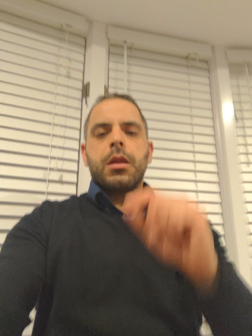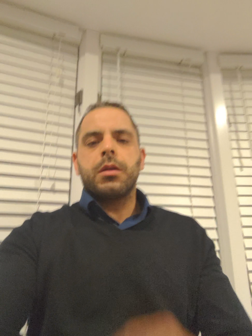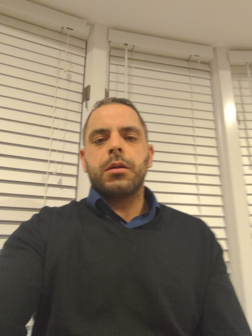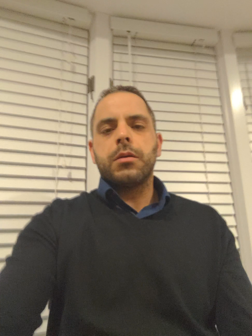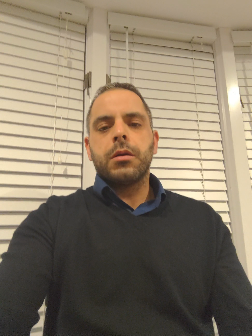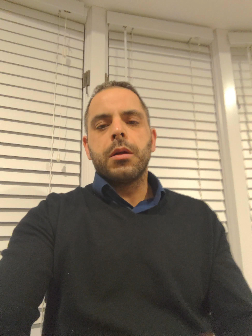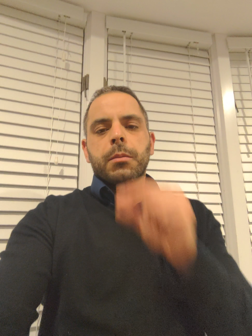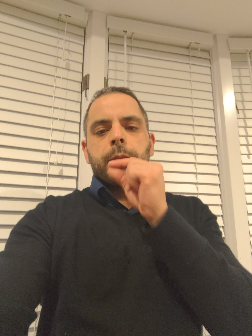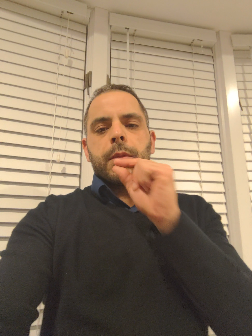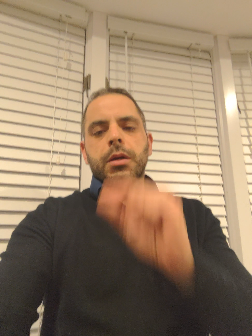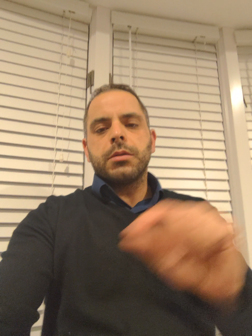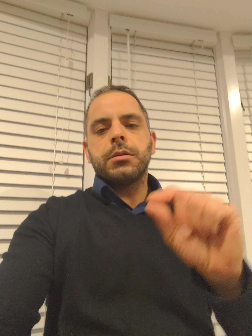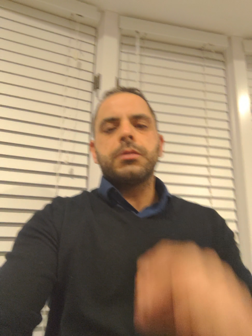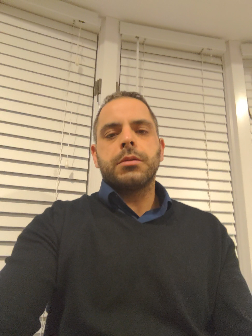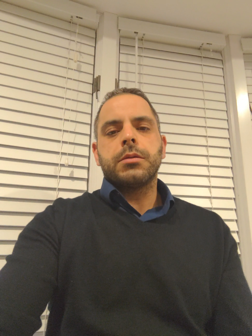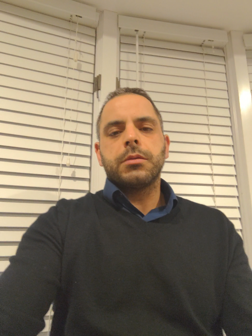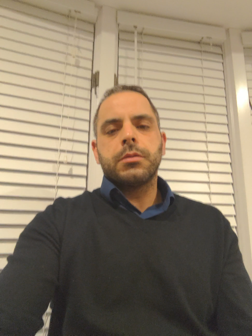pen